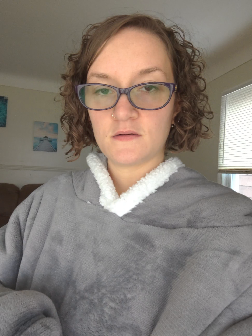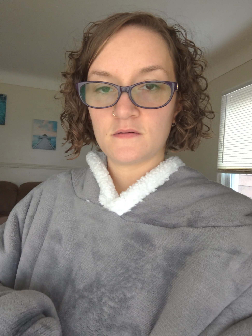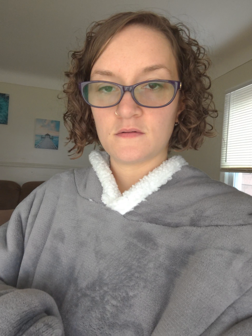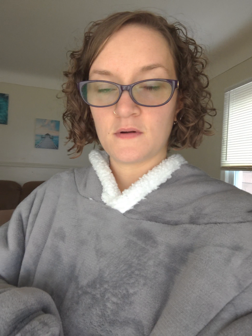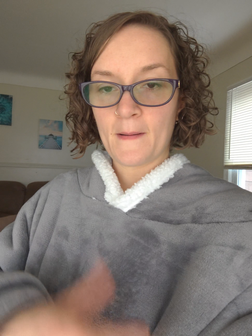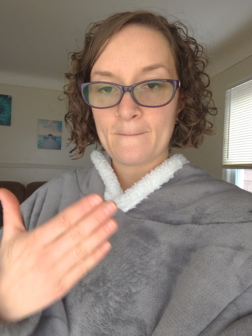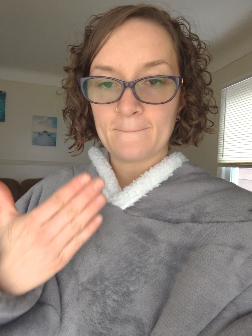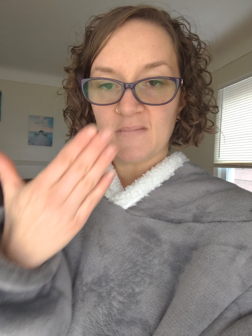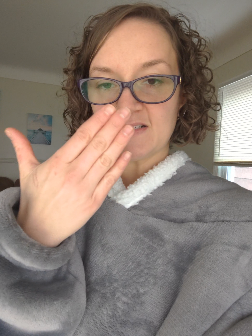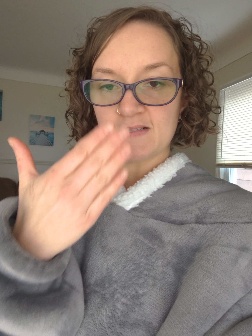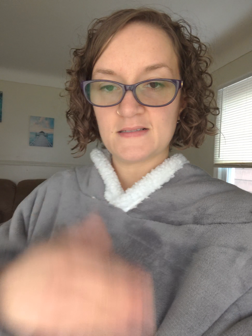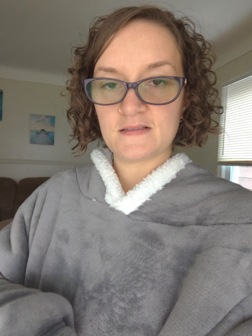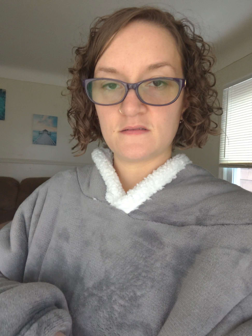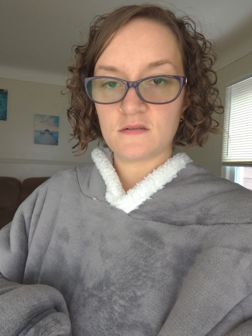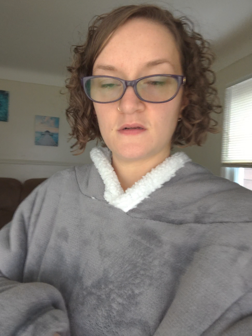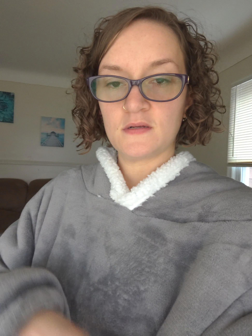mitten